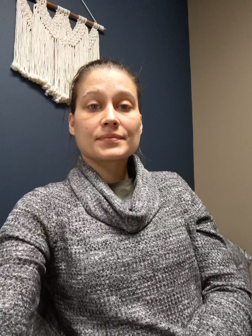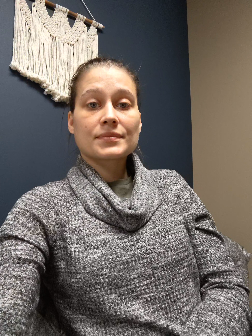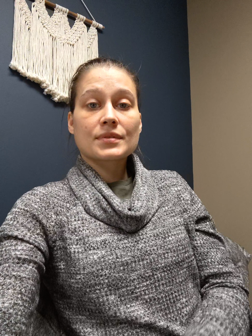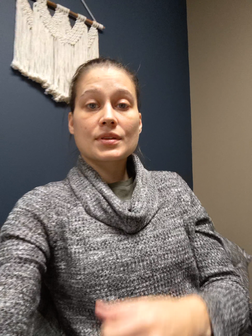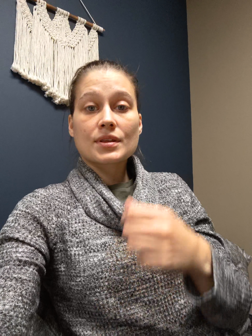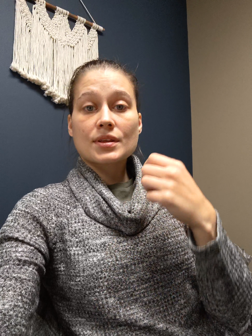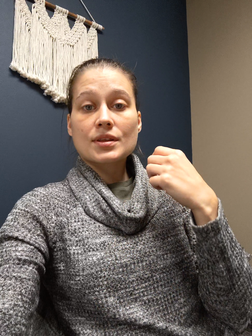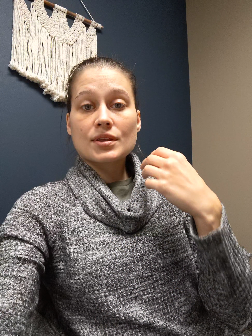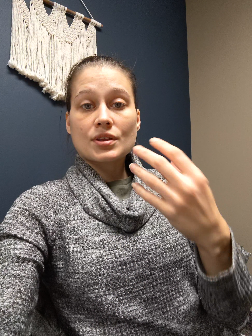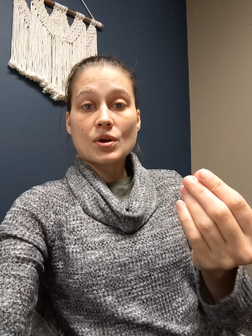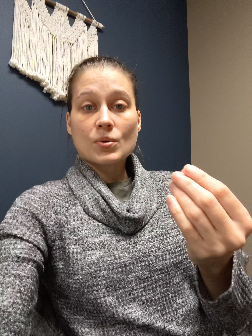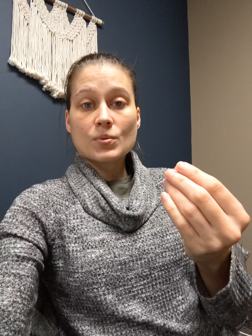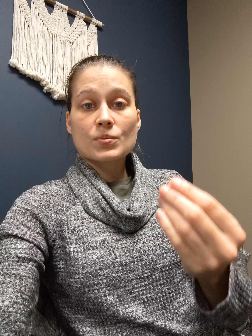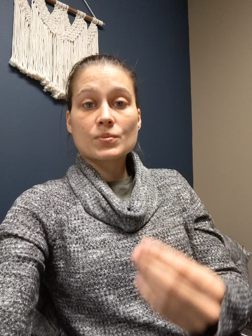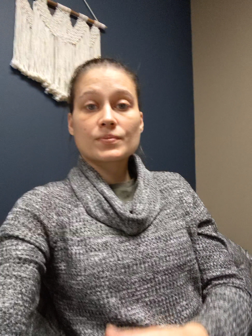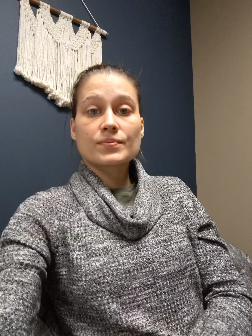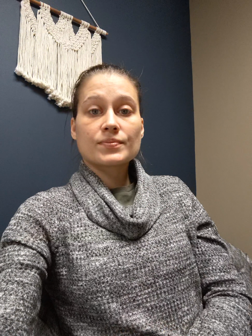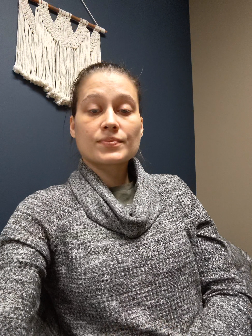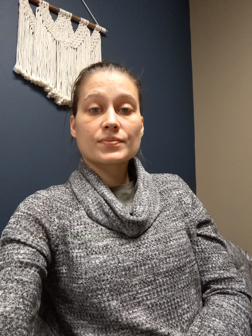go